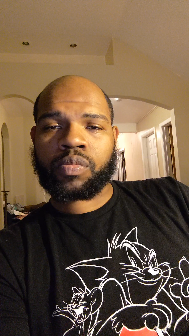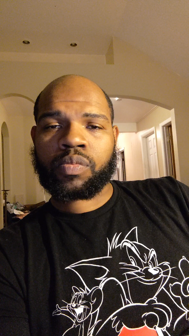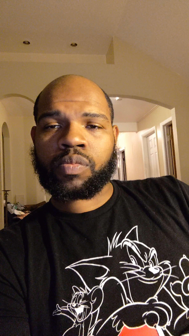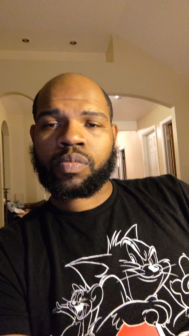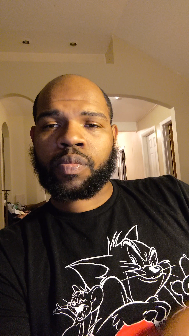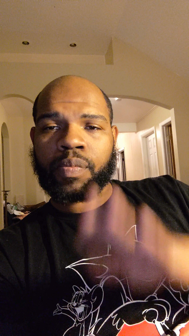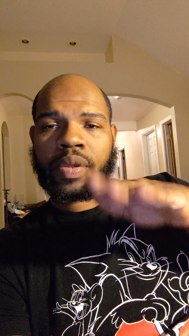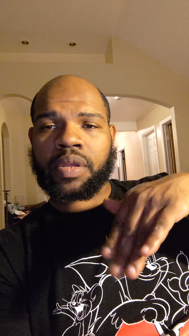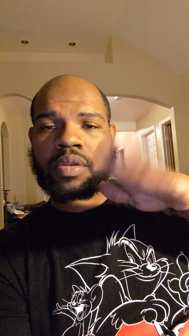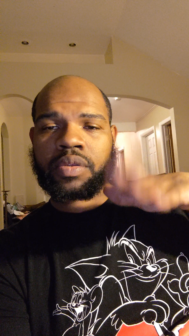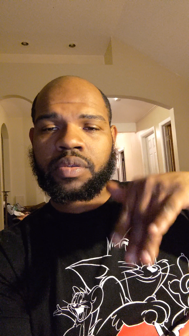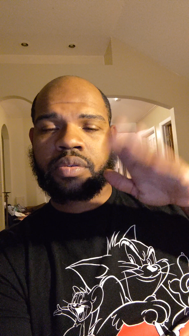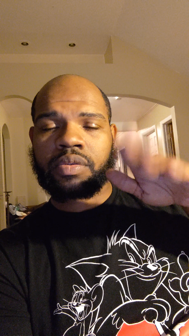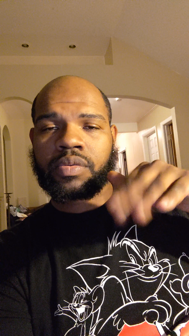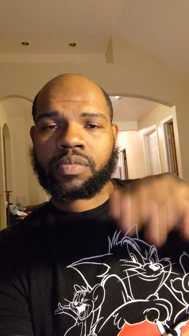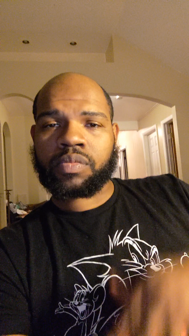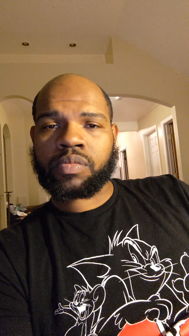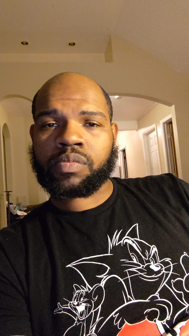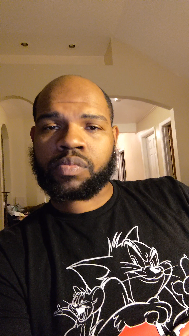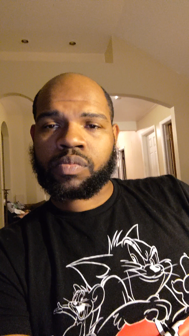paint